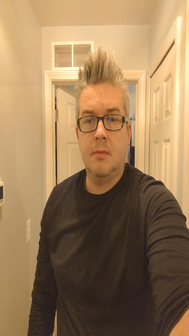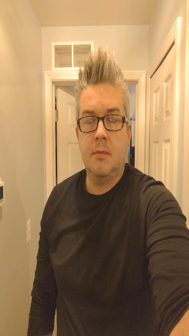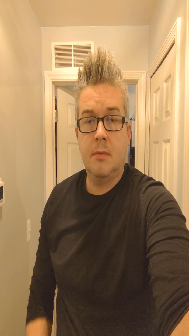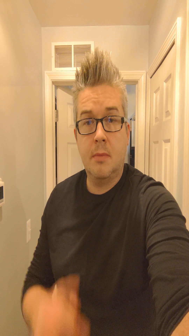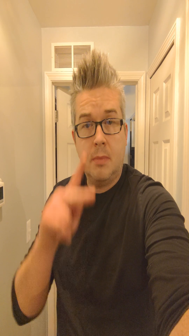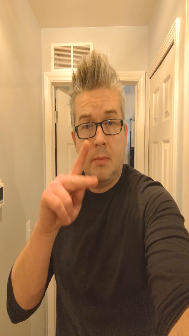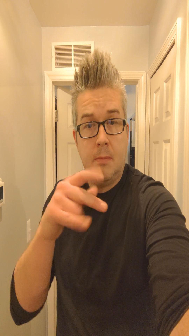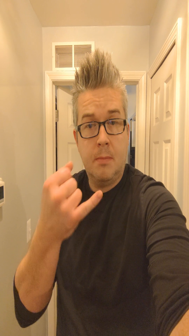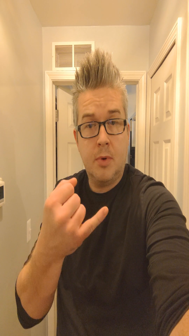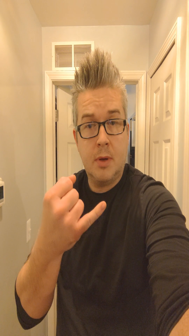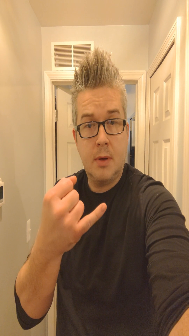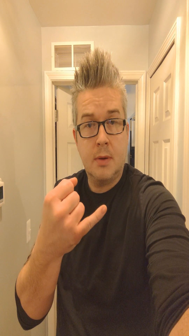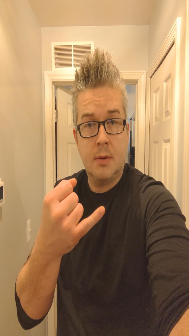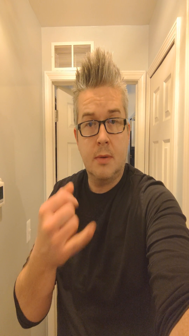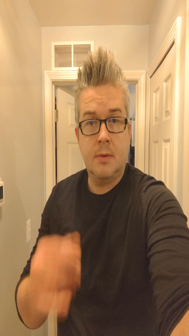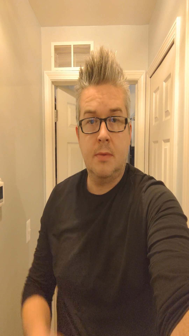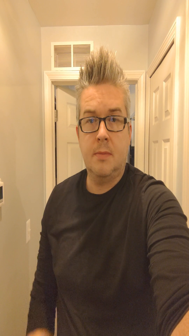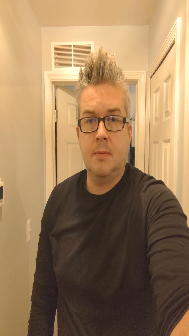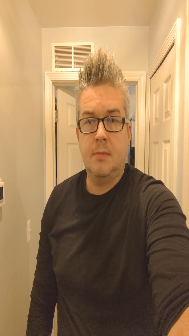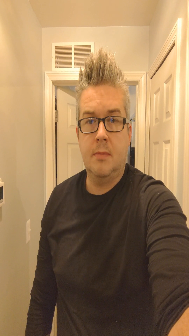pajamas